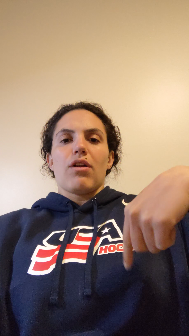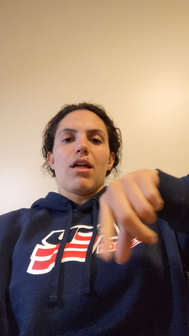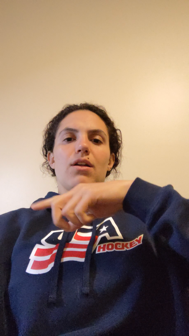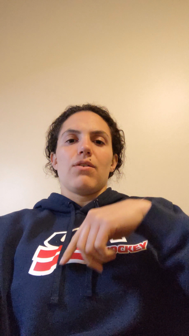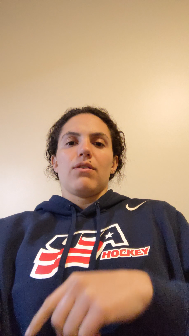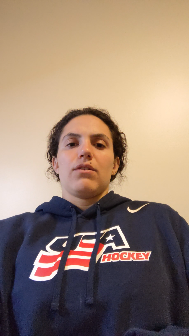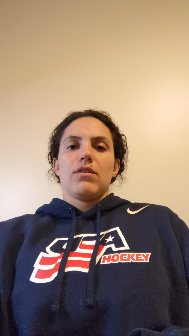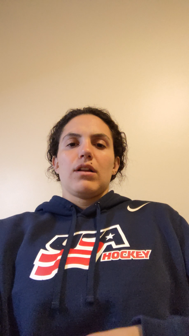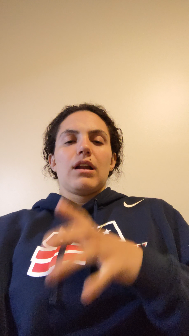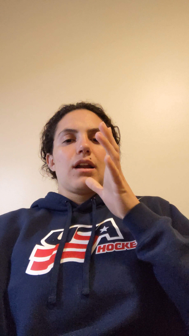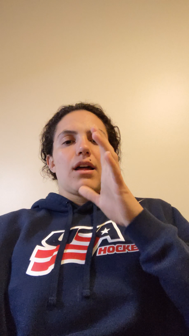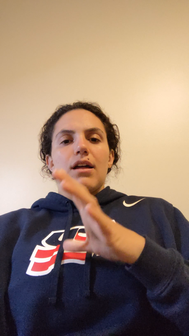lady